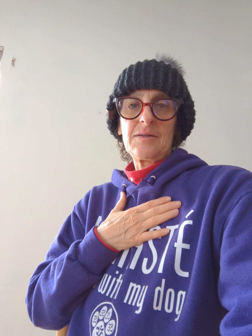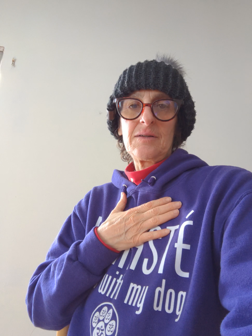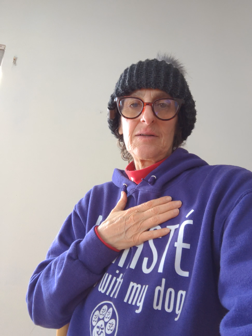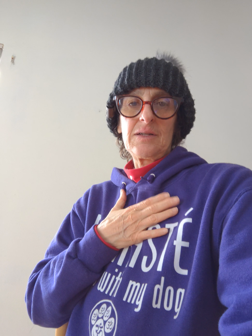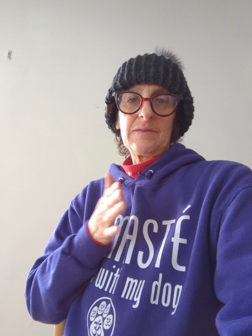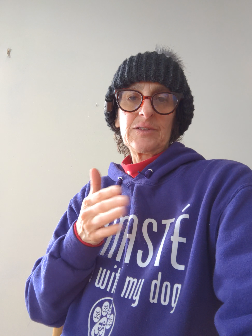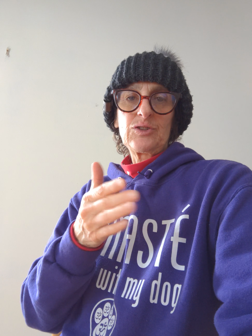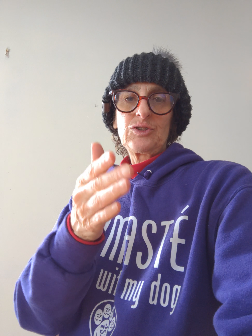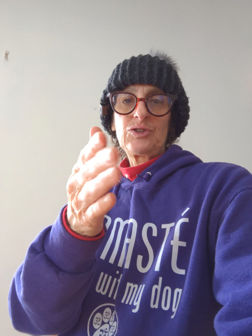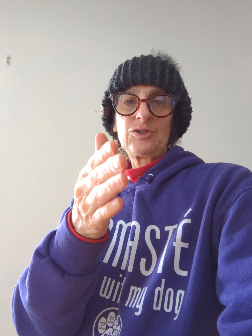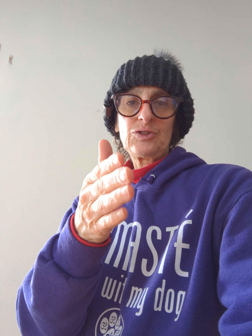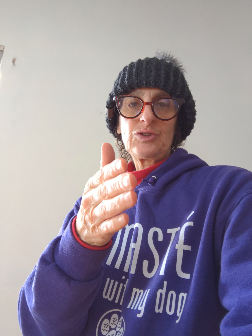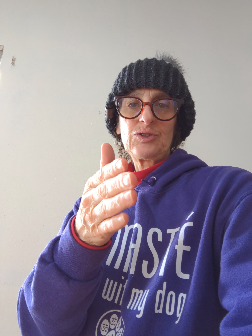fish